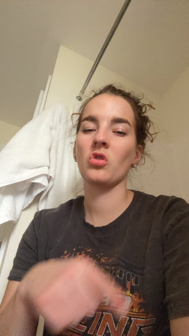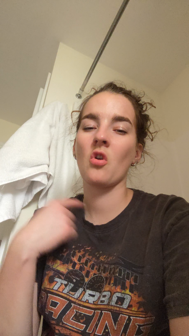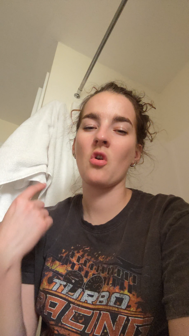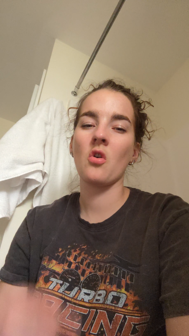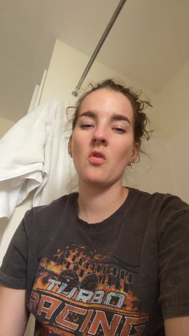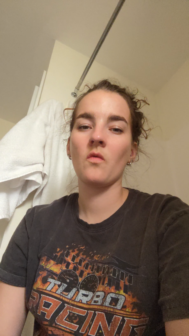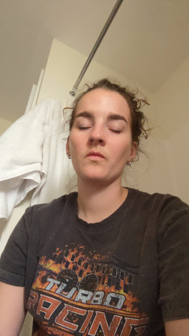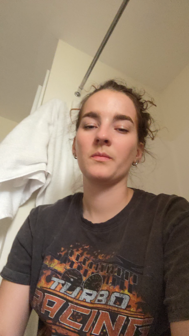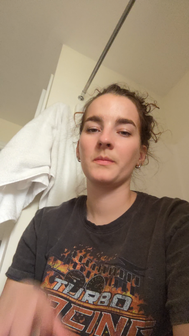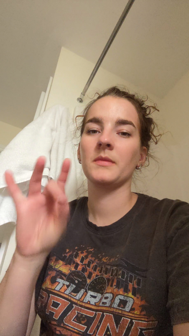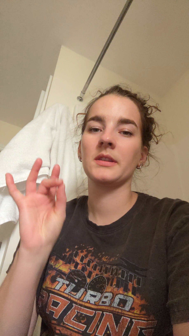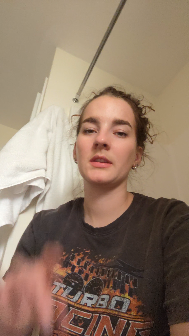pick